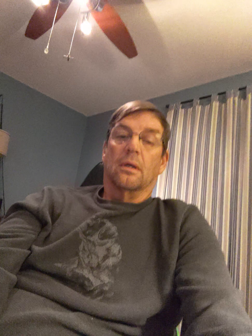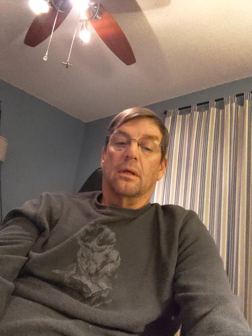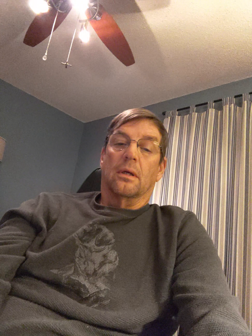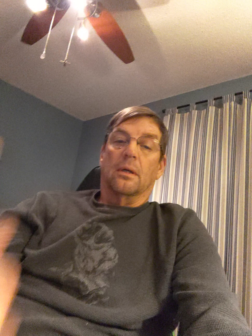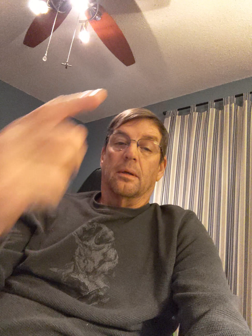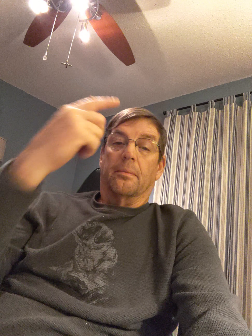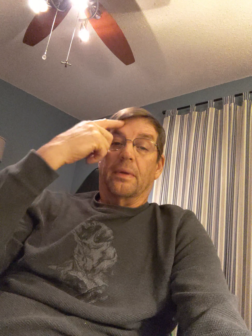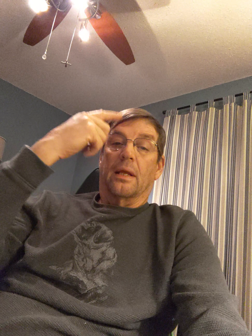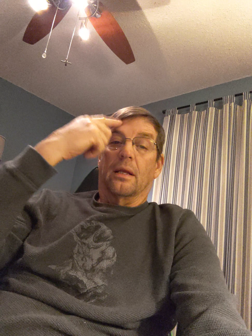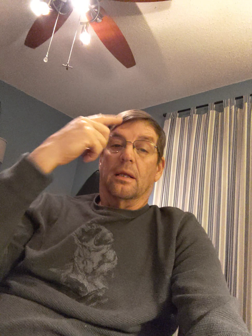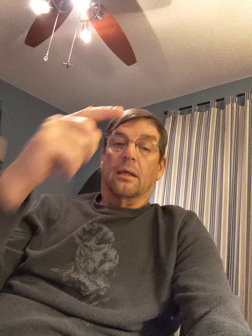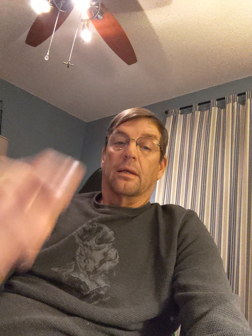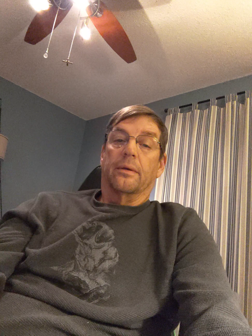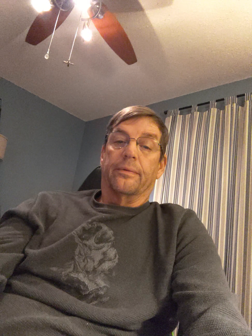penny